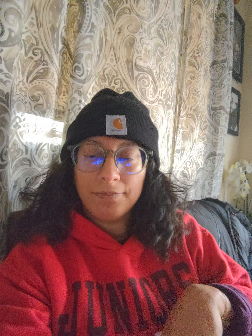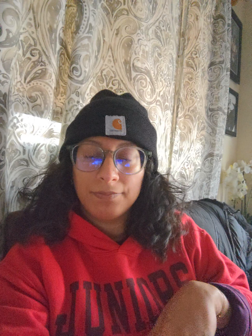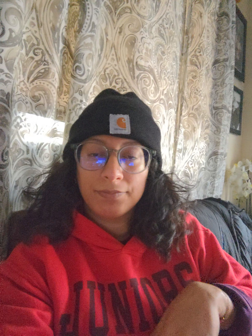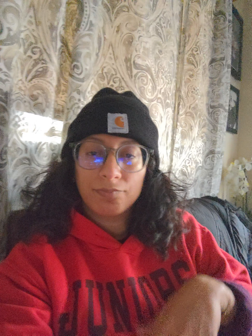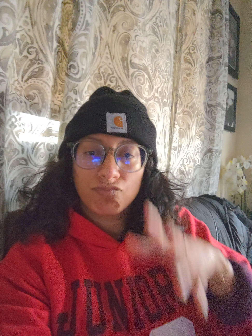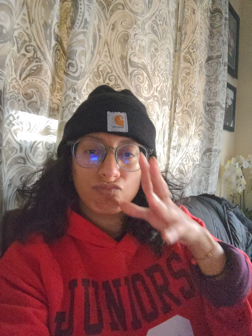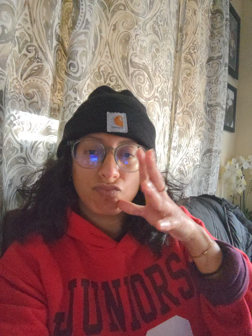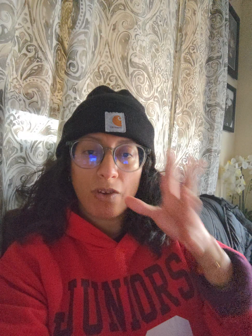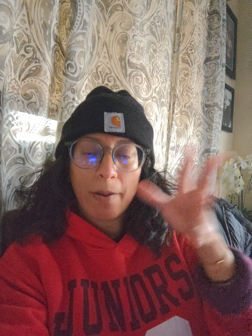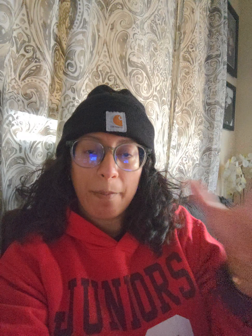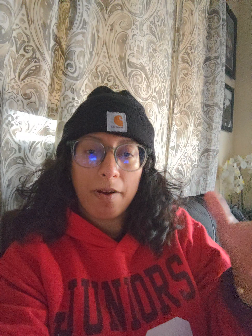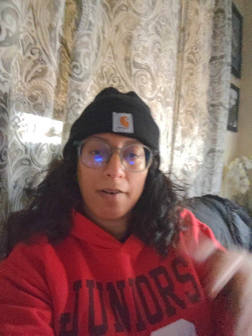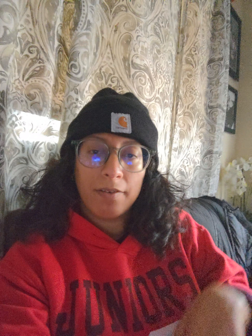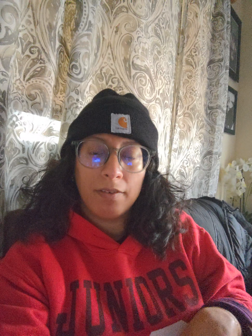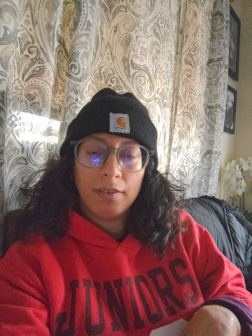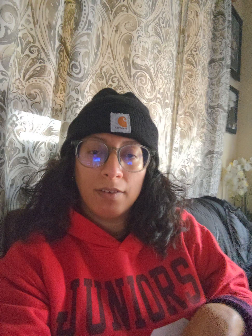grandma